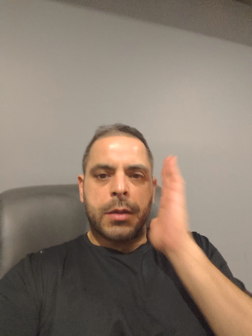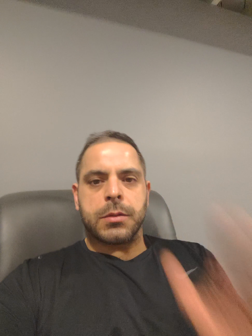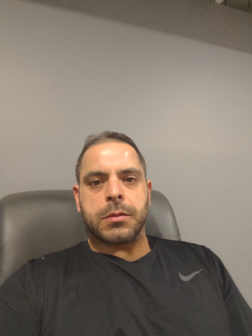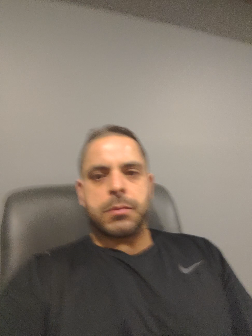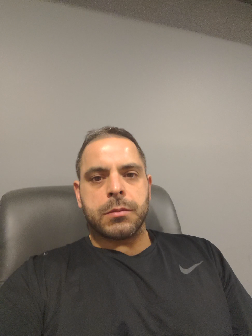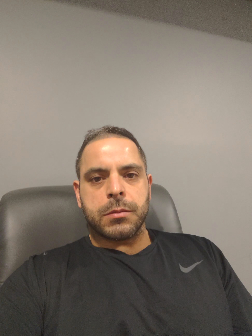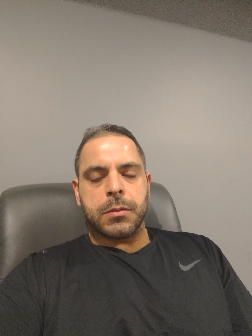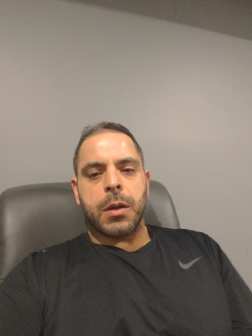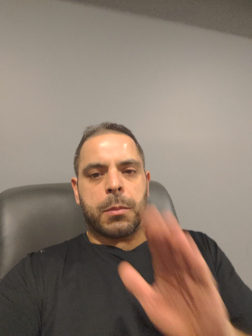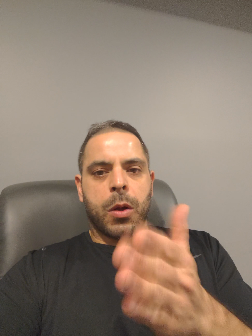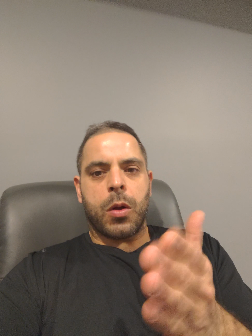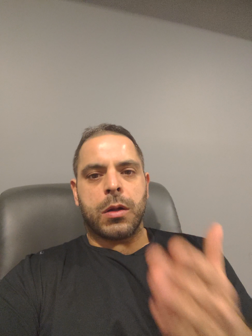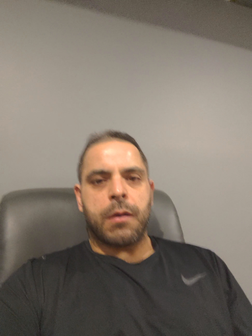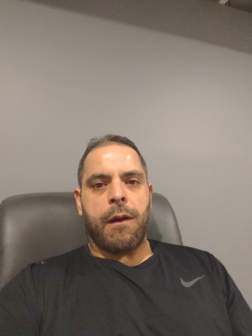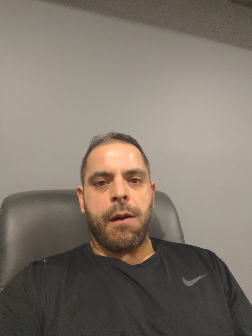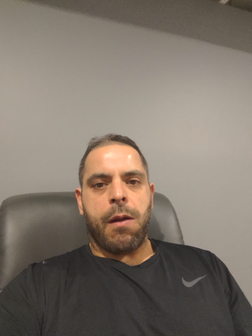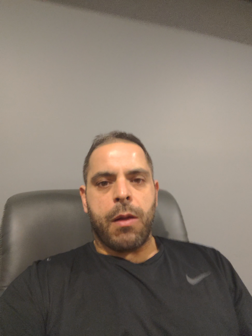book